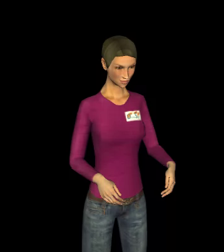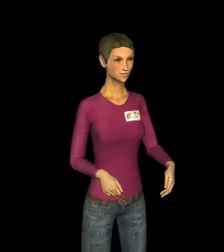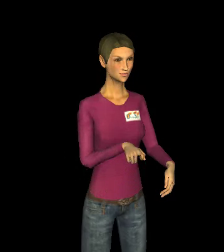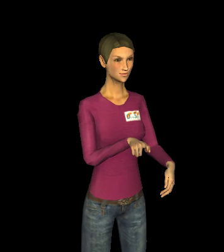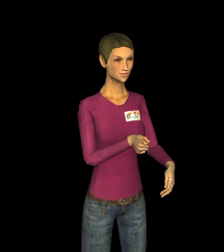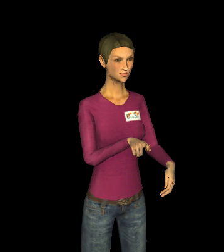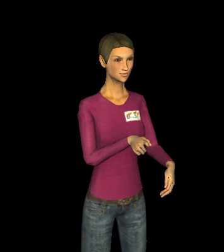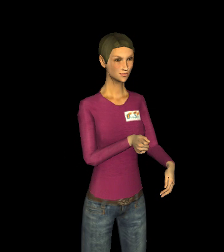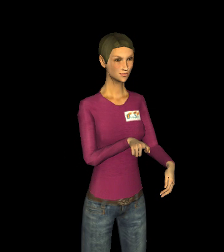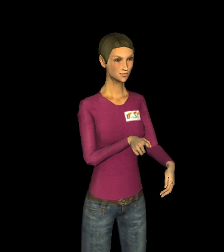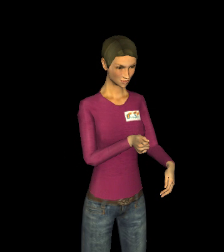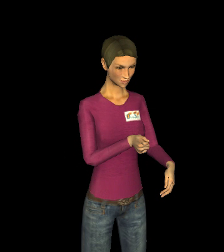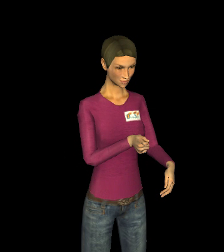مفتاح